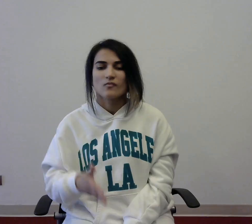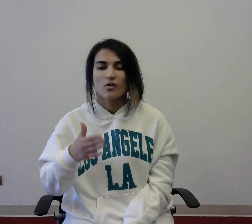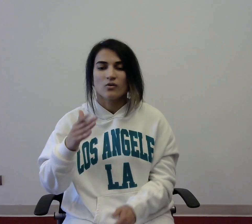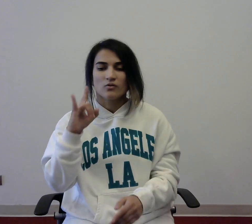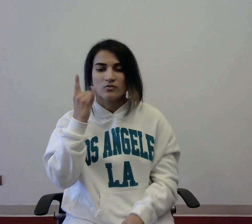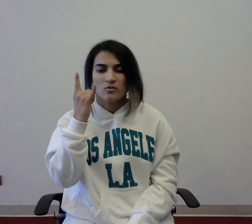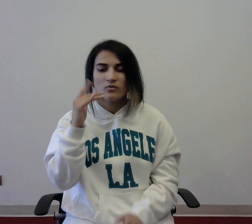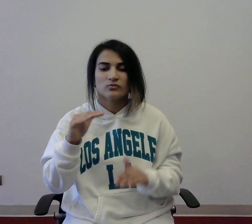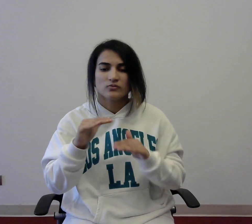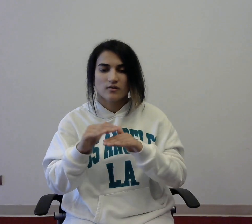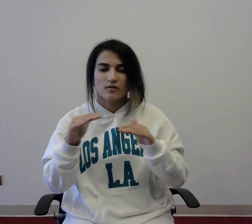uşaqlar